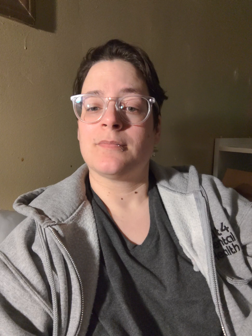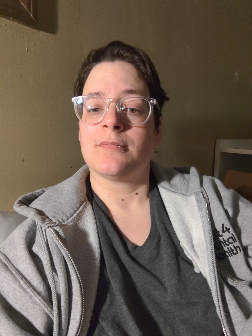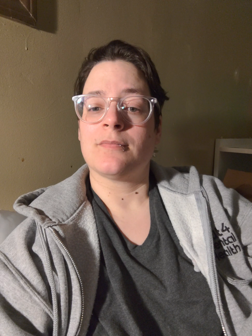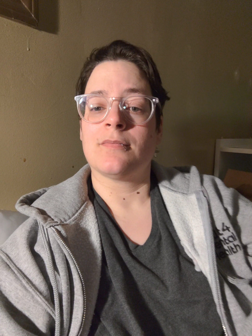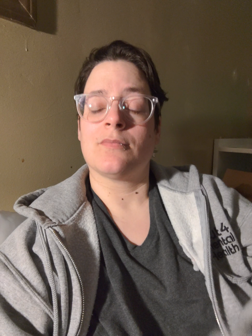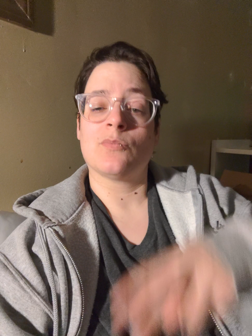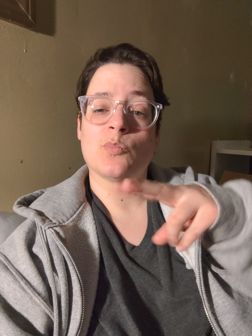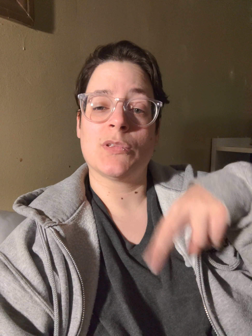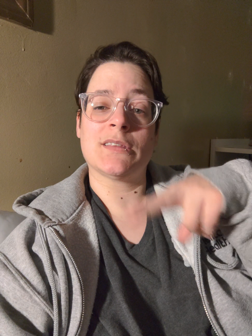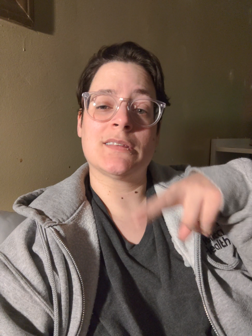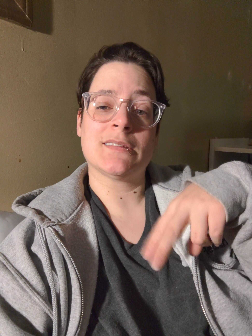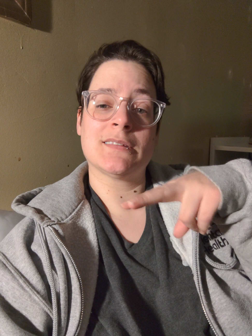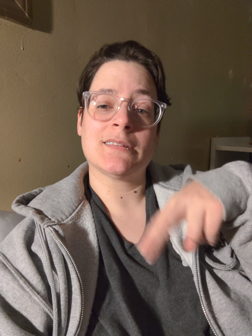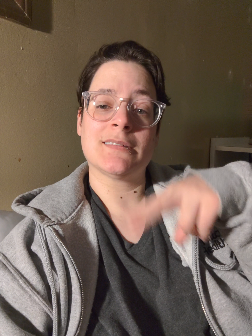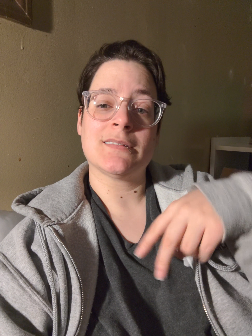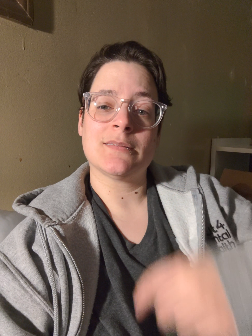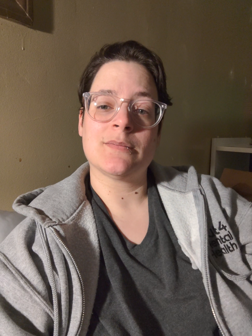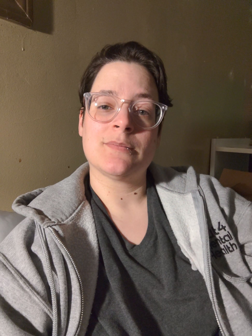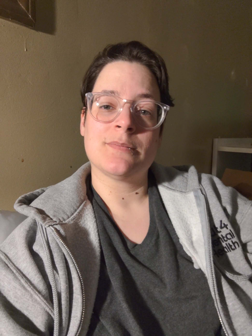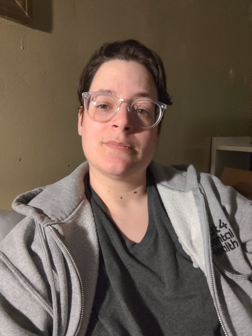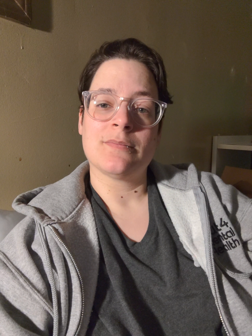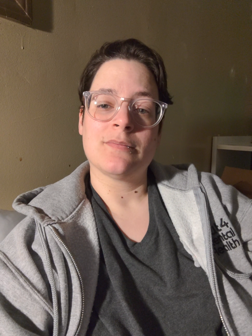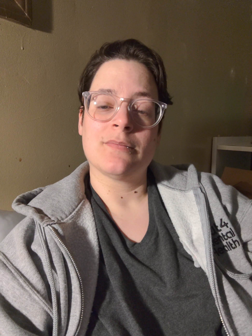read